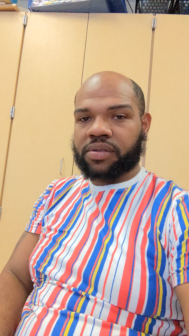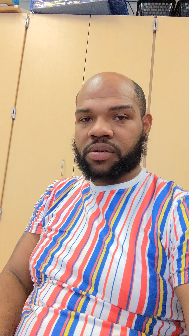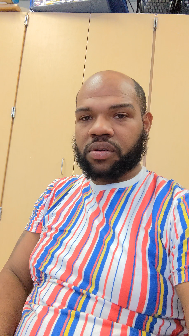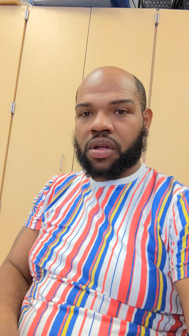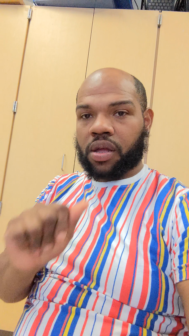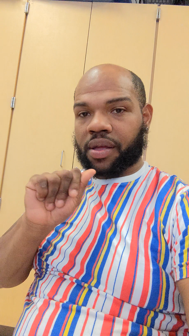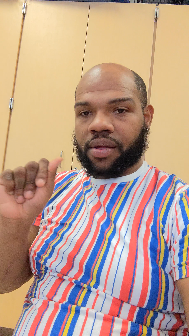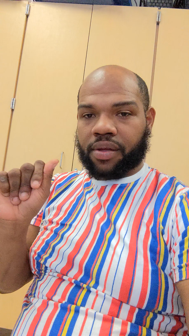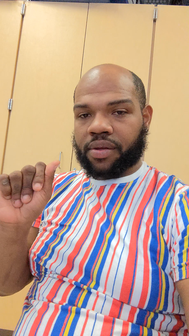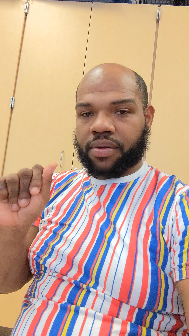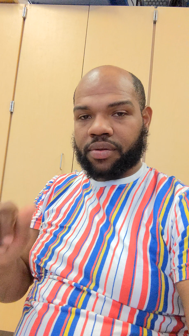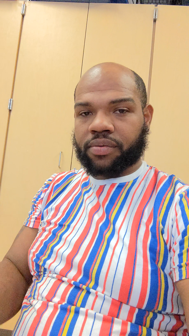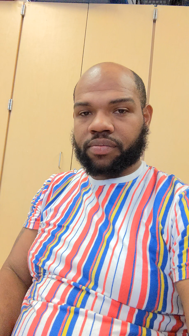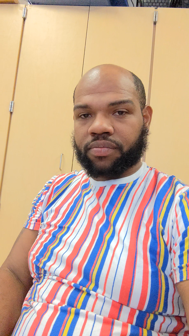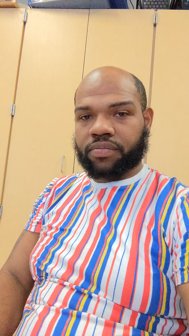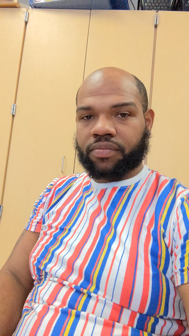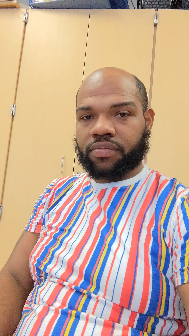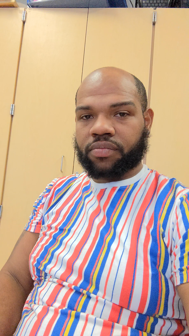a